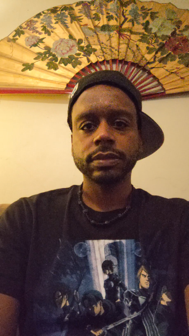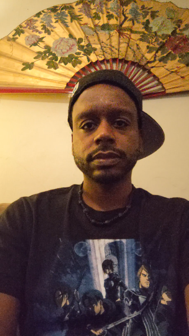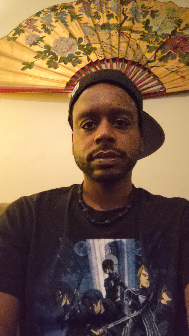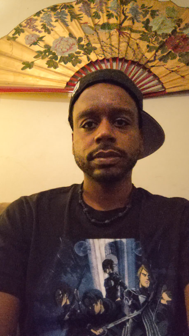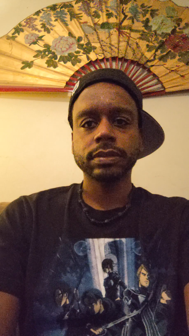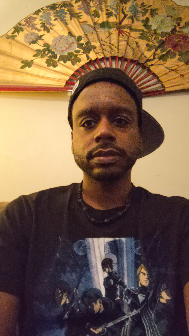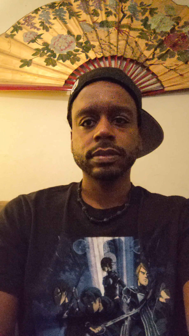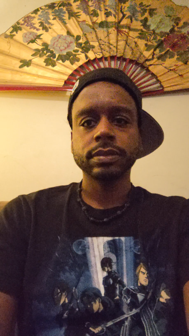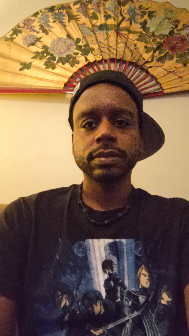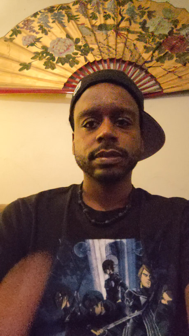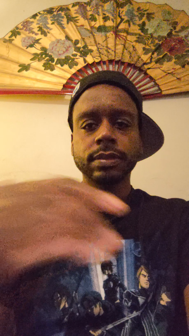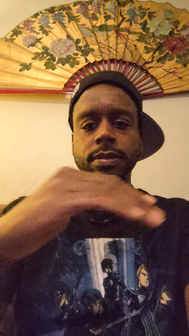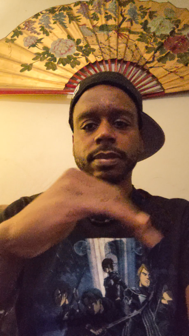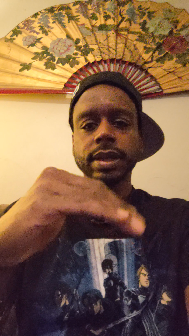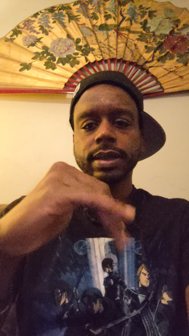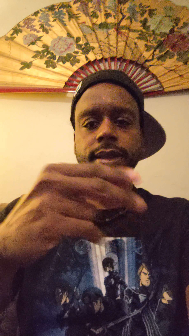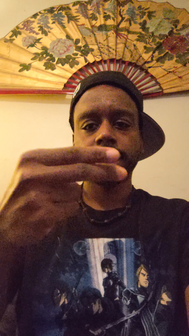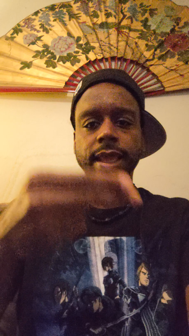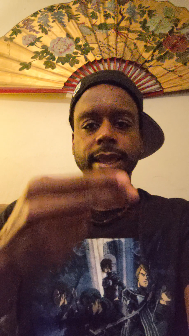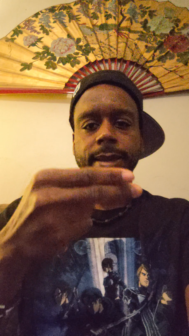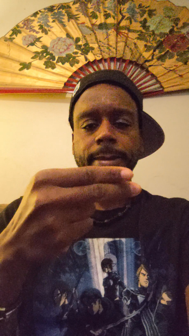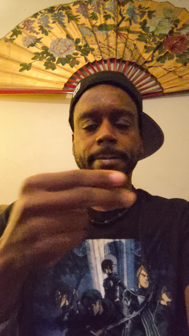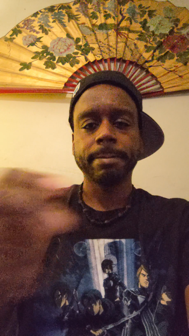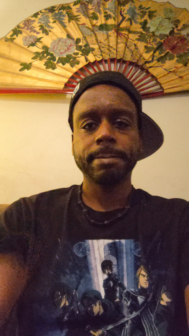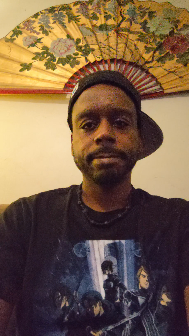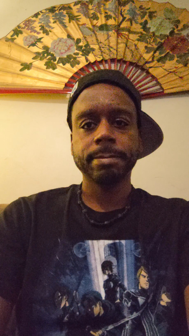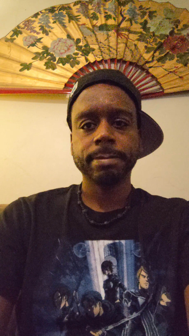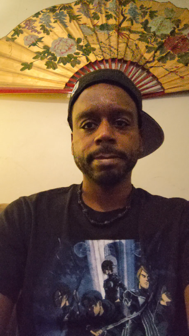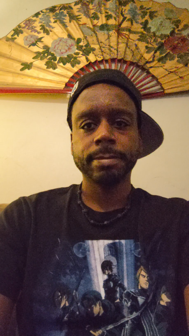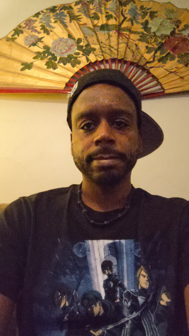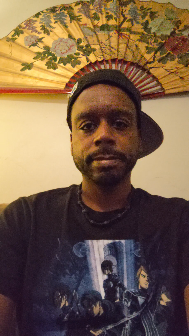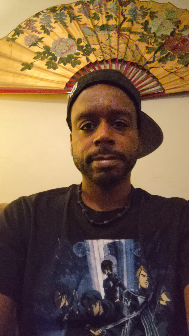pet's name